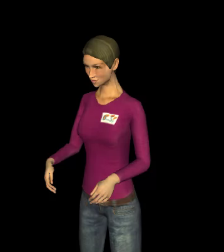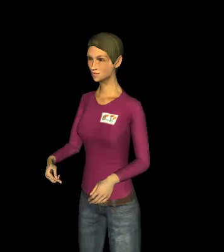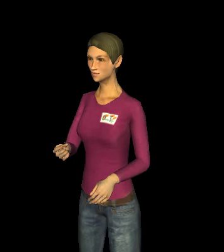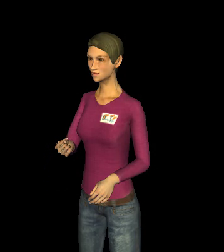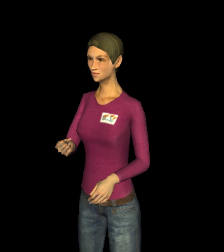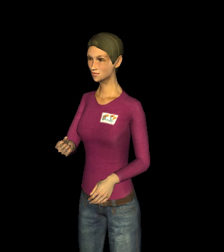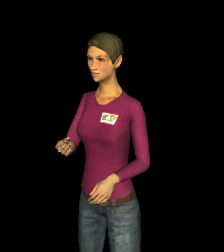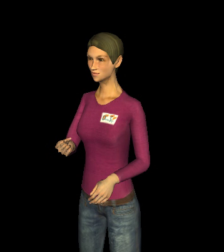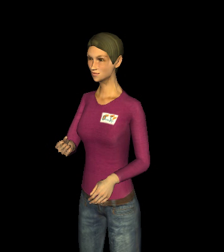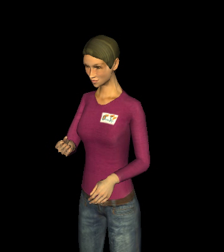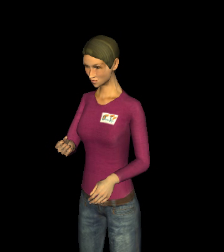مال